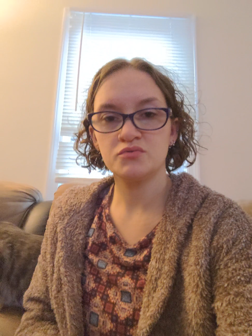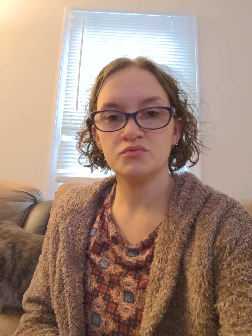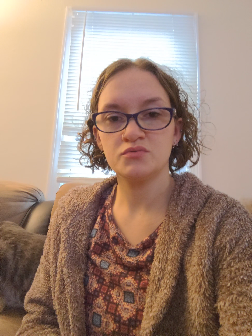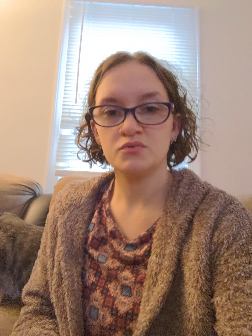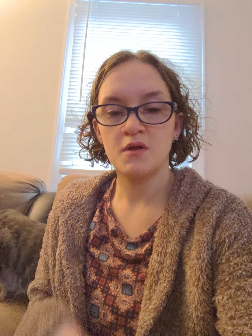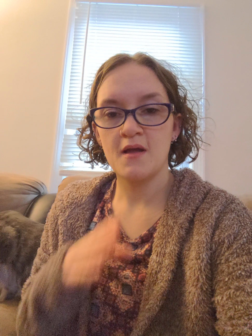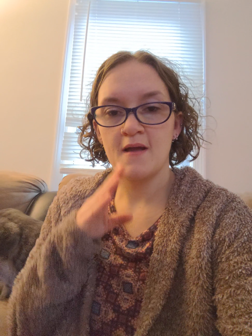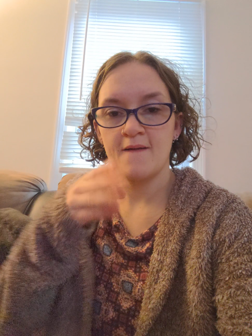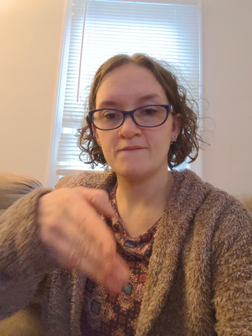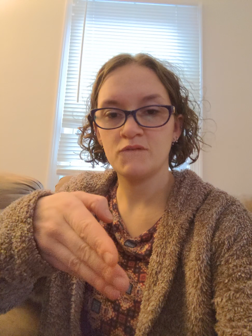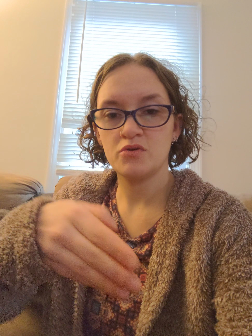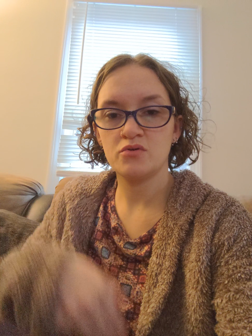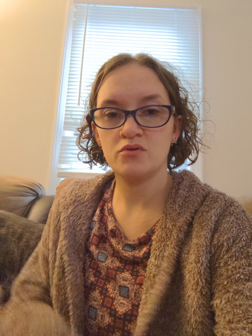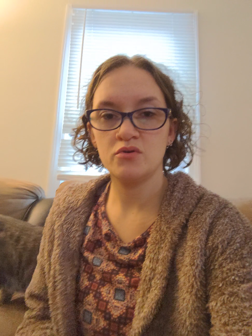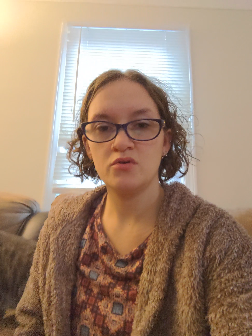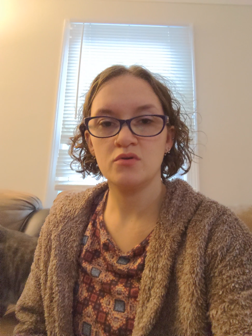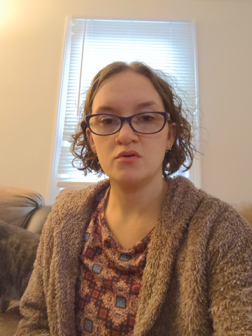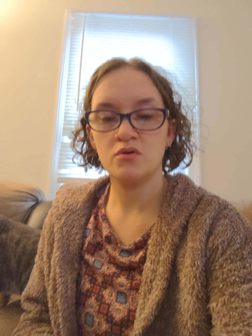after